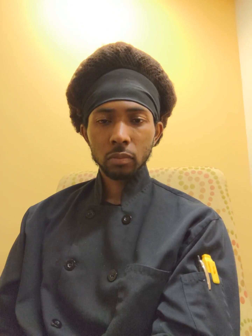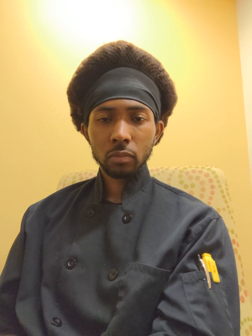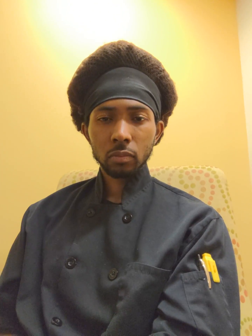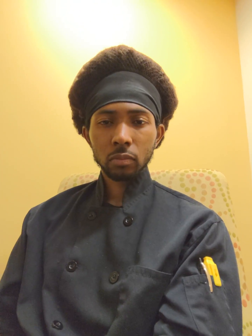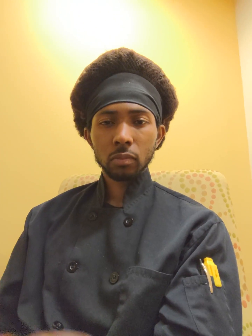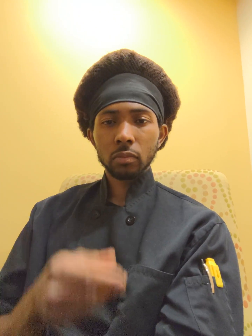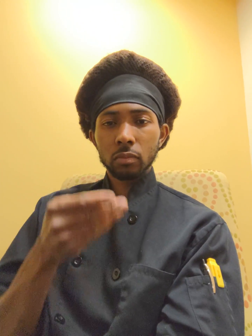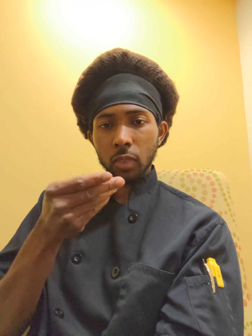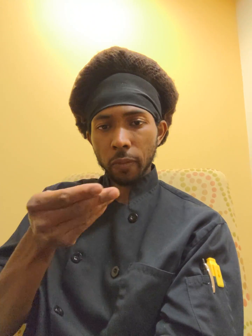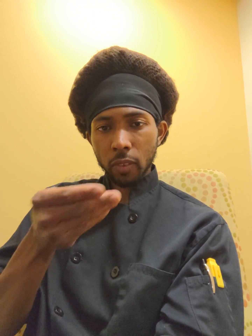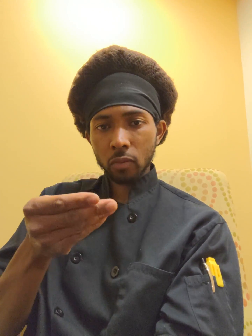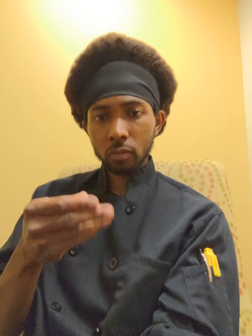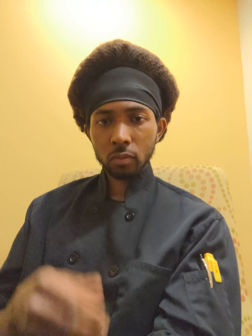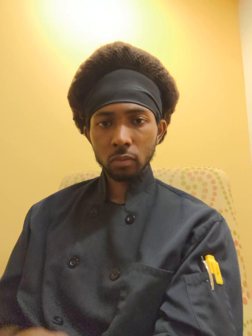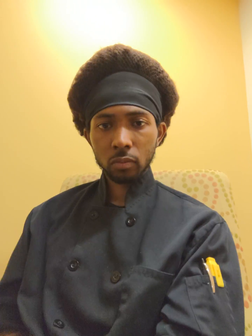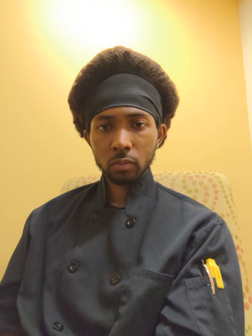feed